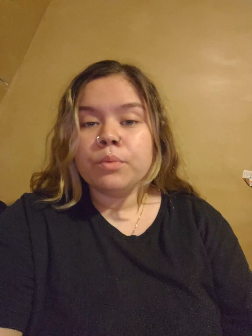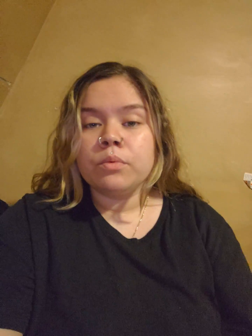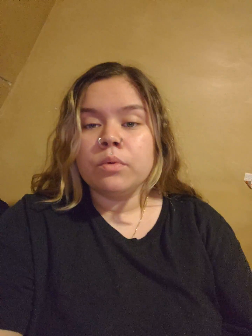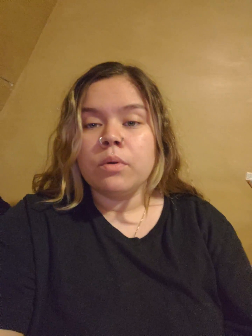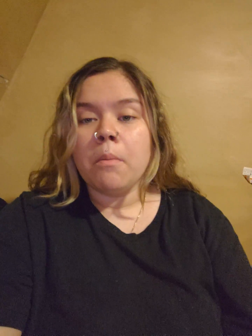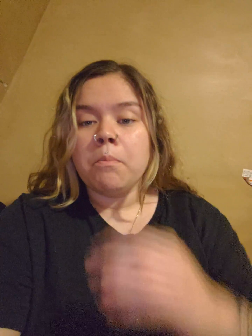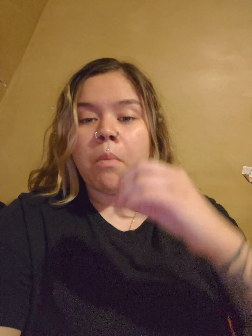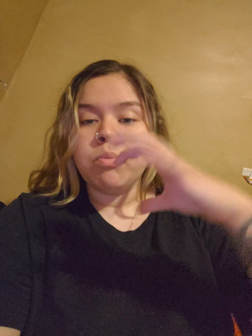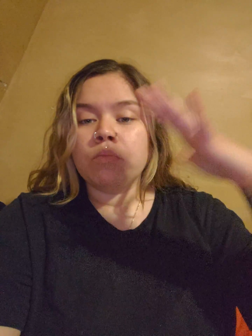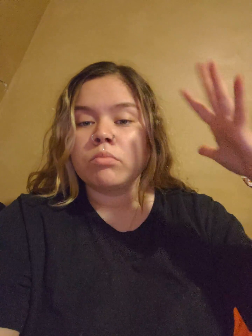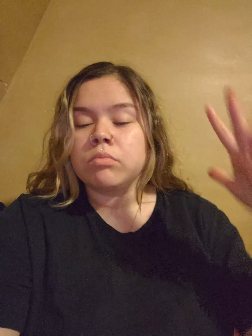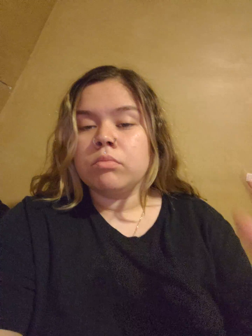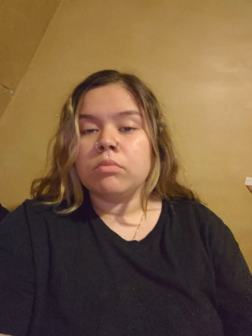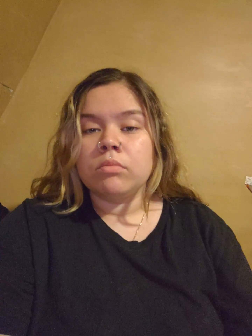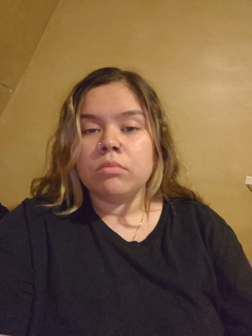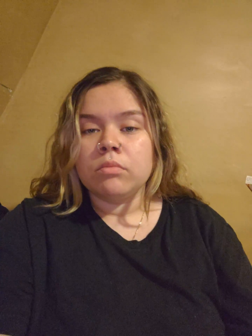bubbles